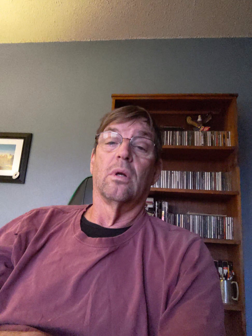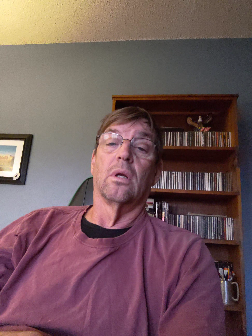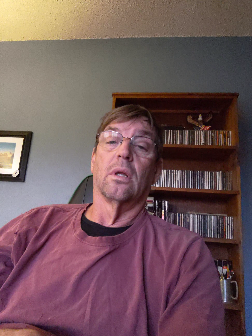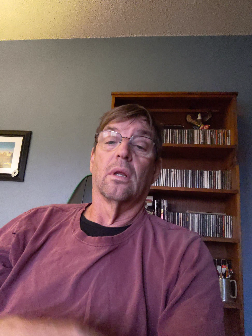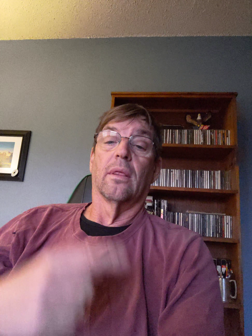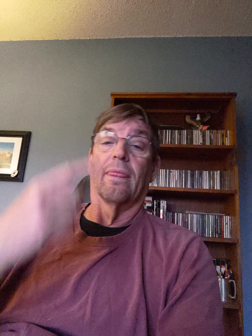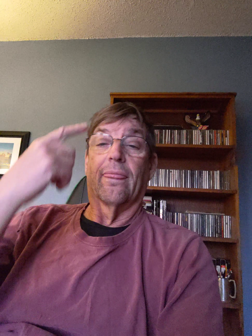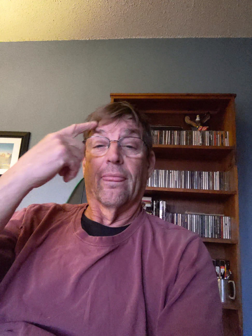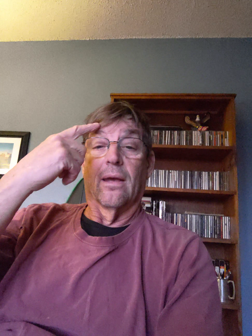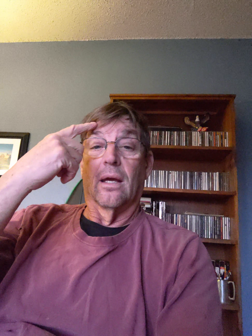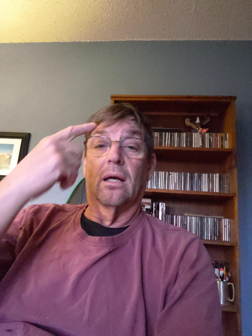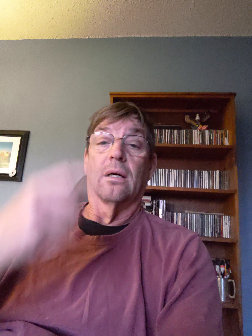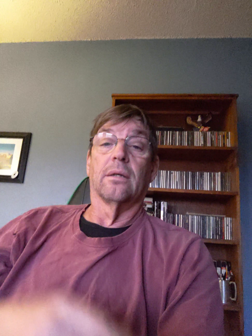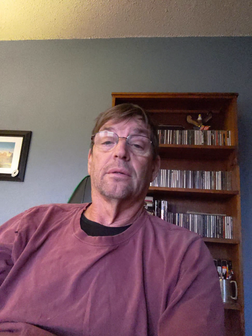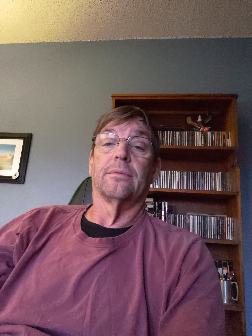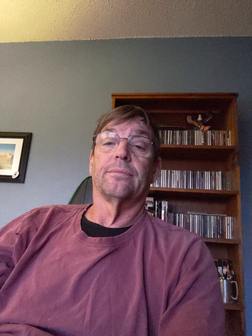think